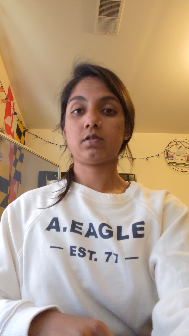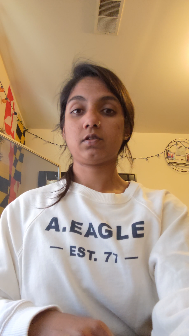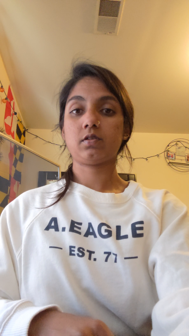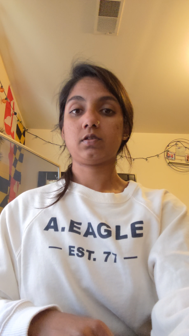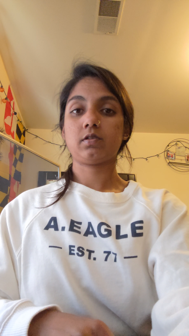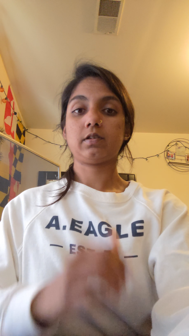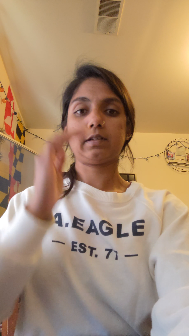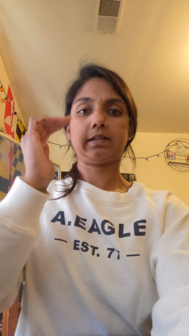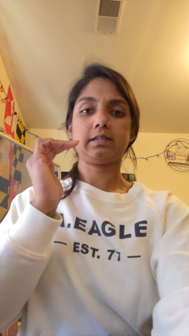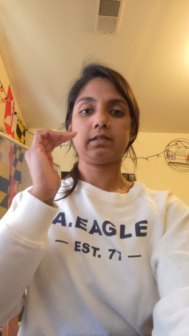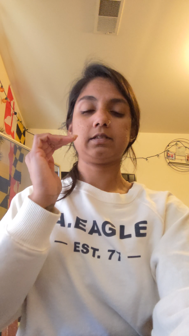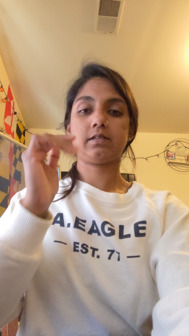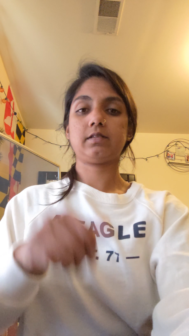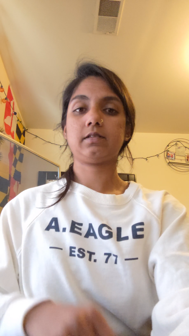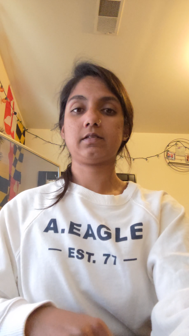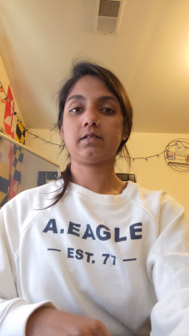little